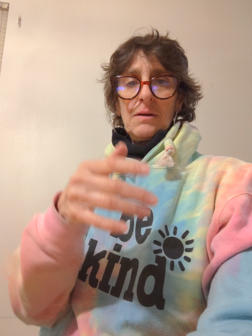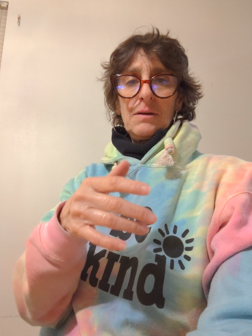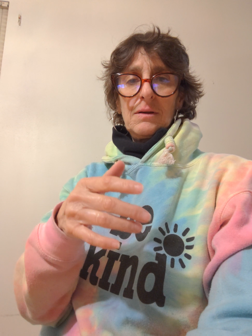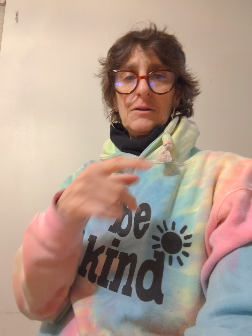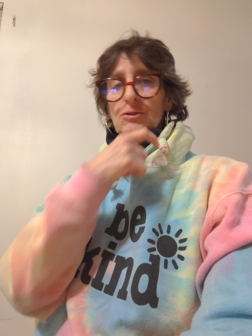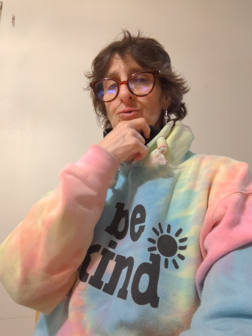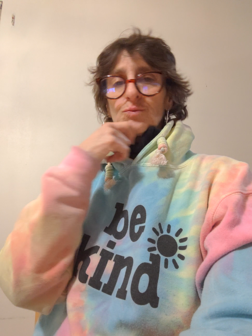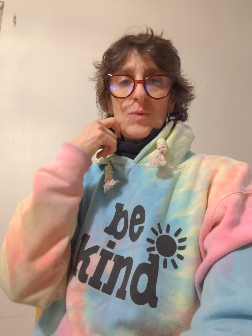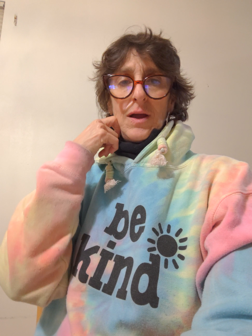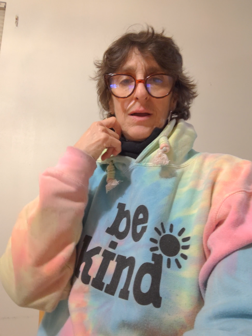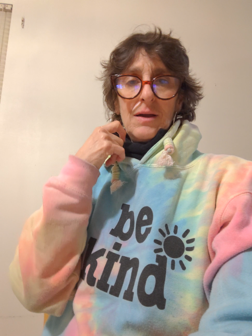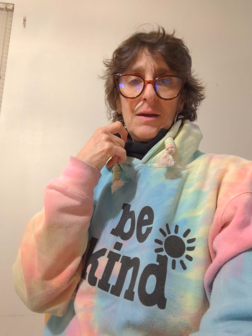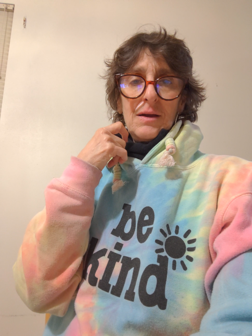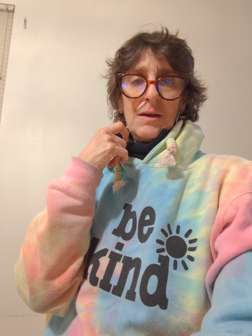dry